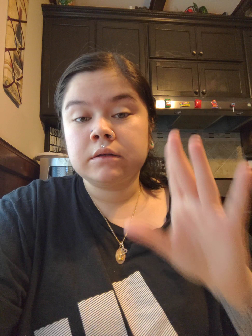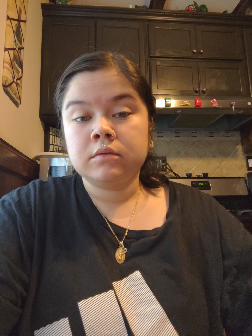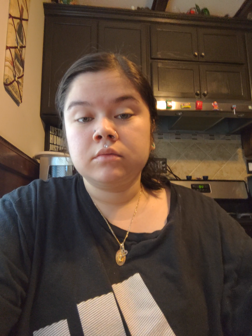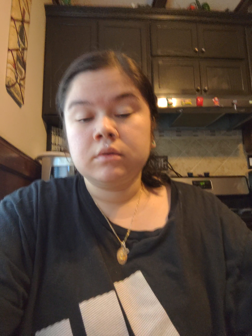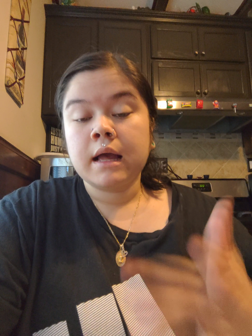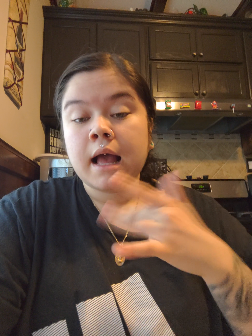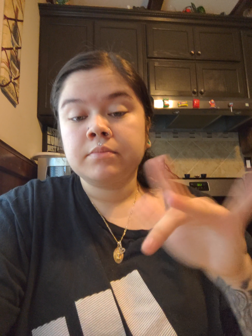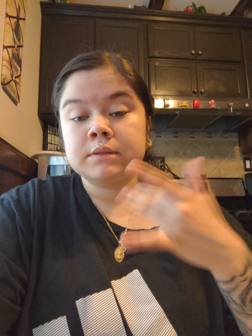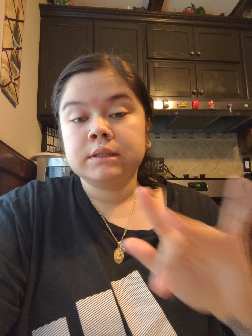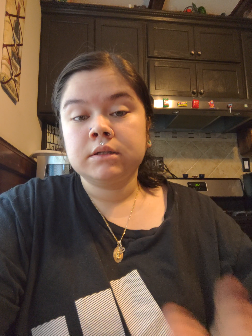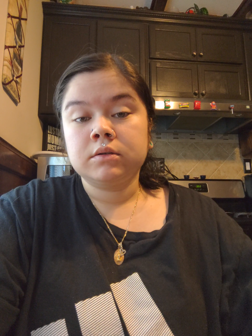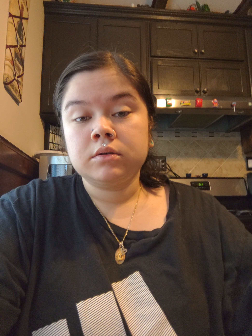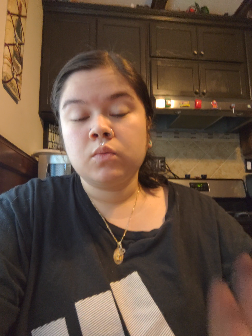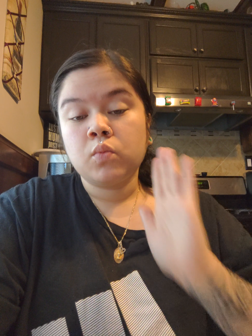empty